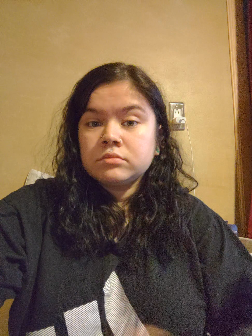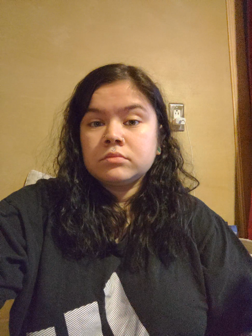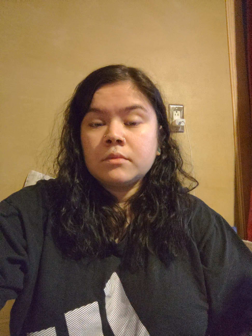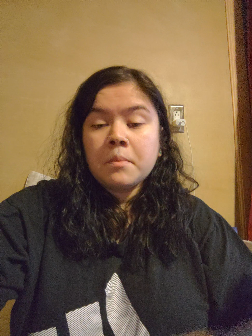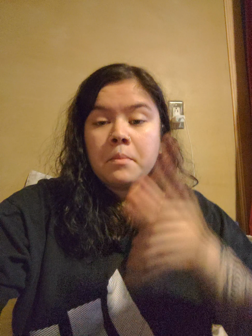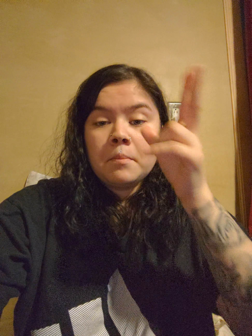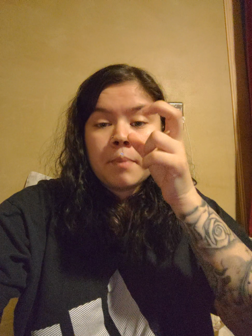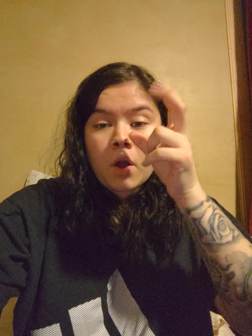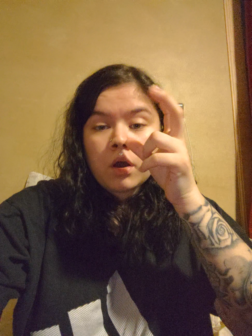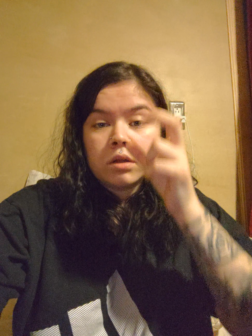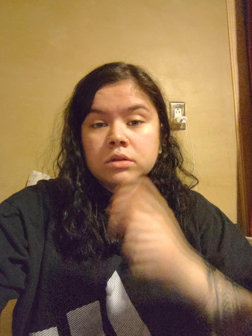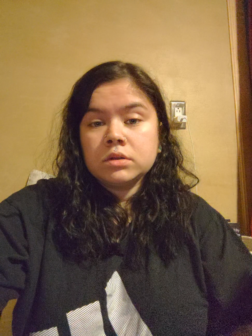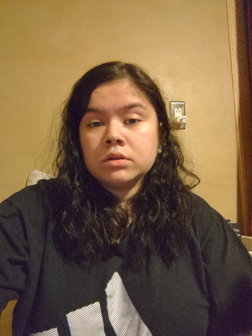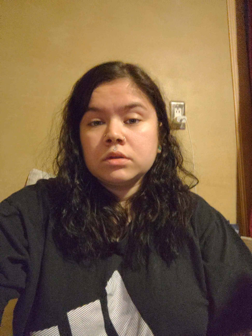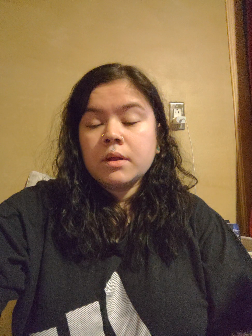bug